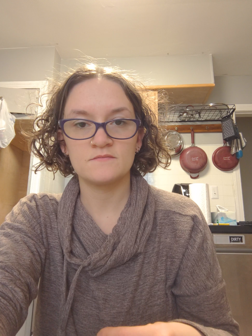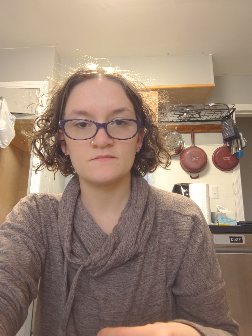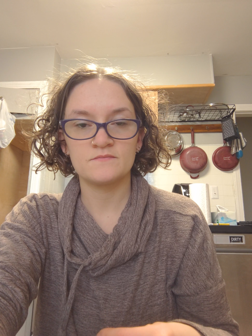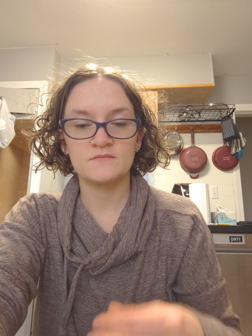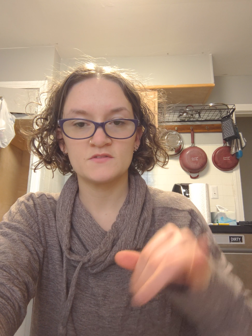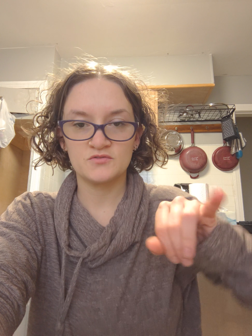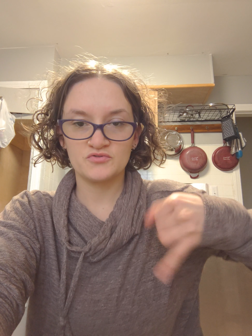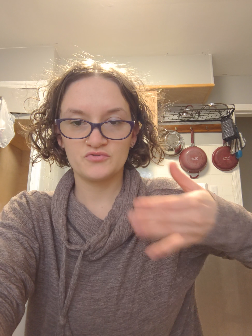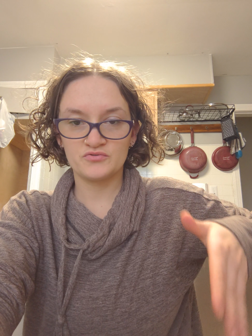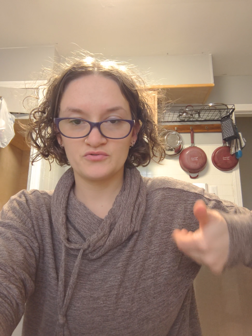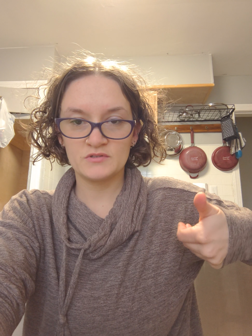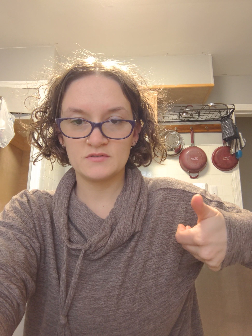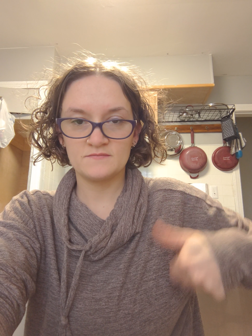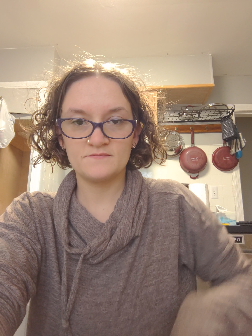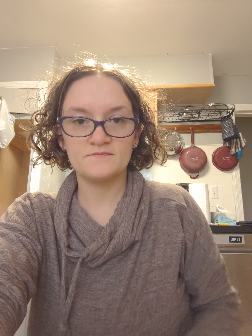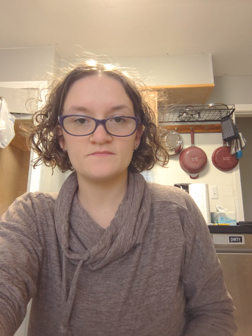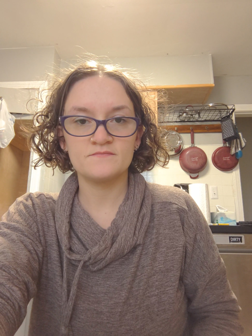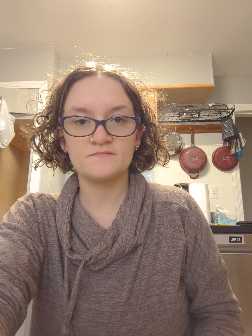jeans